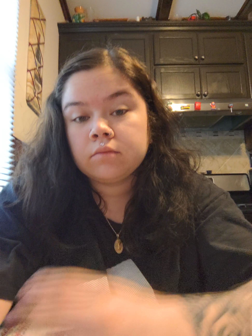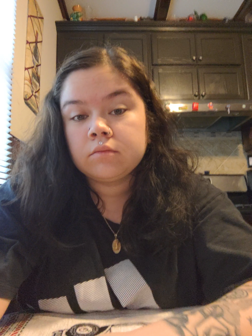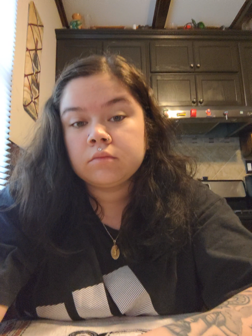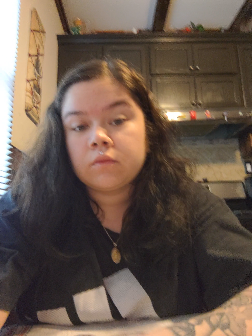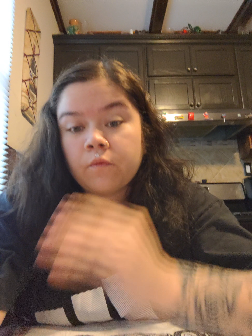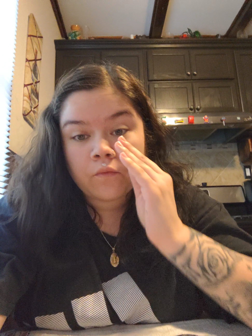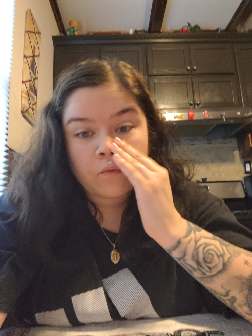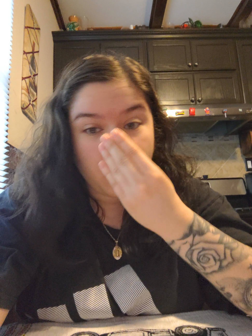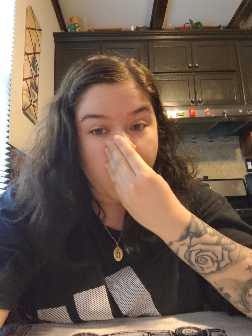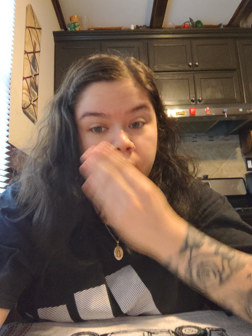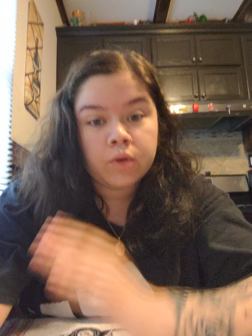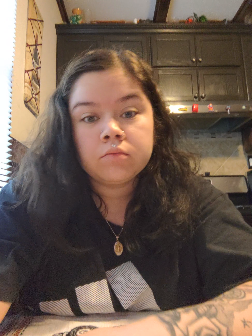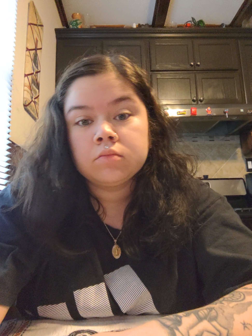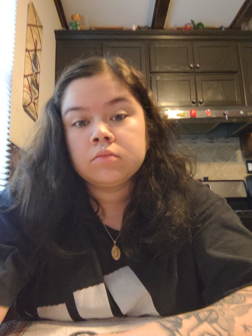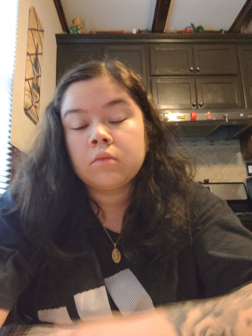flower